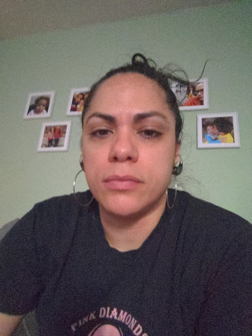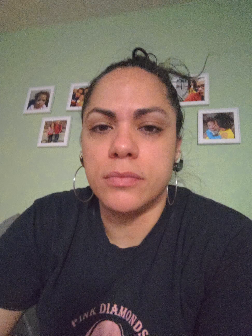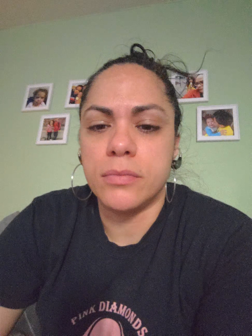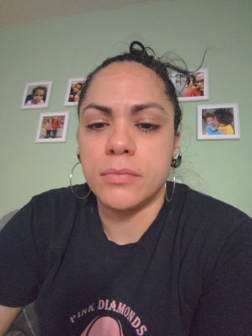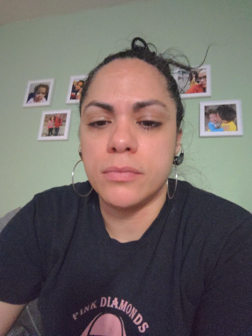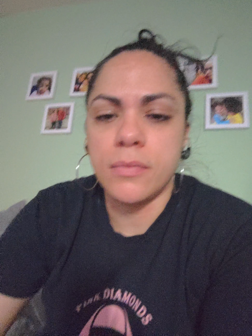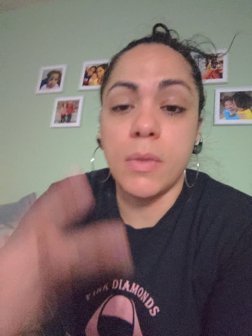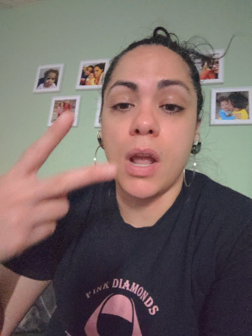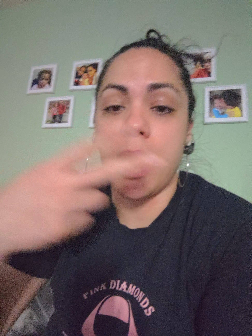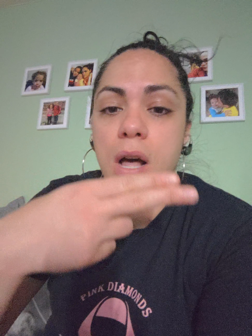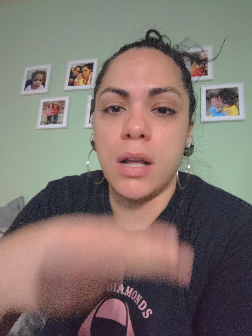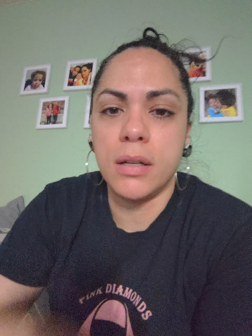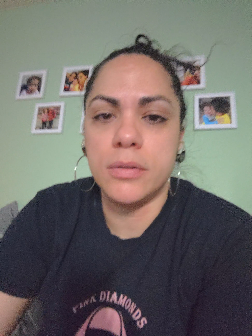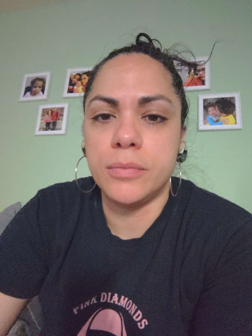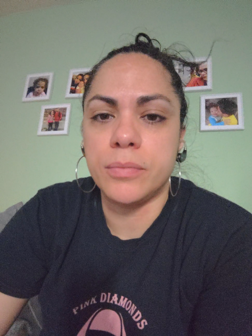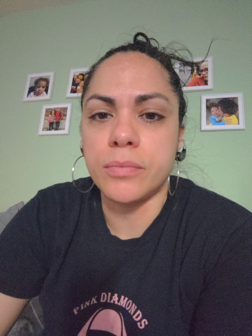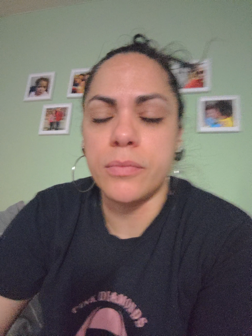cut